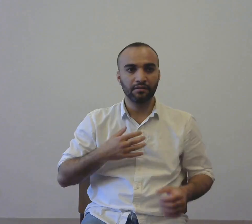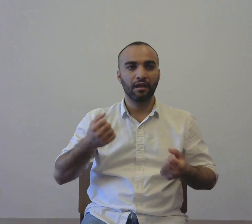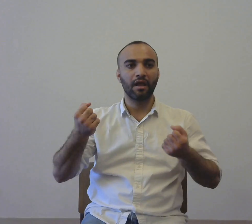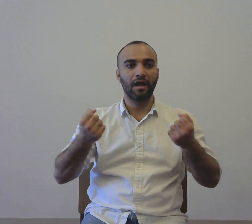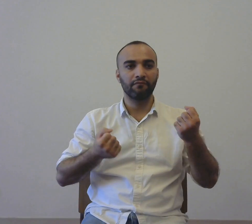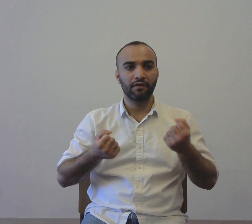avtomobil